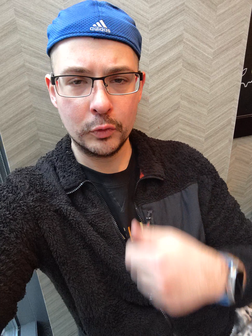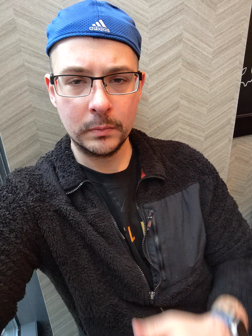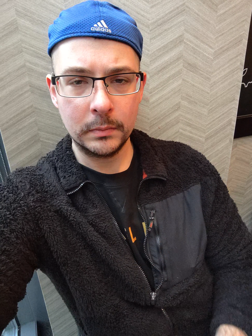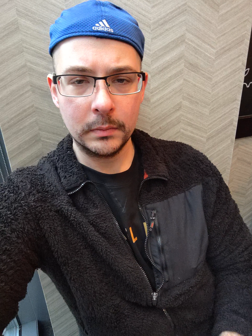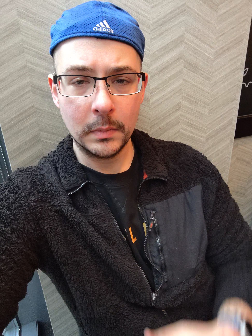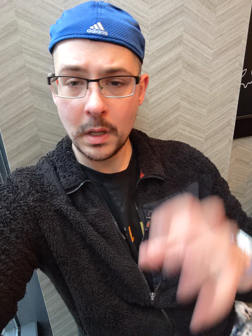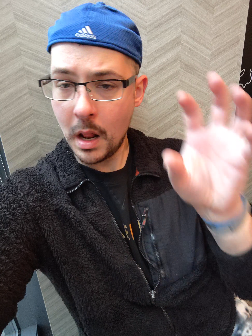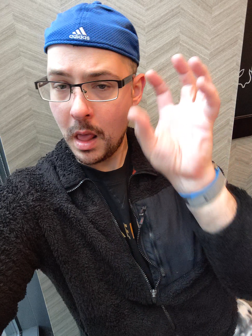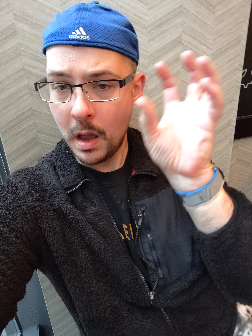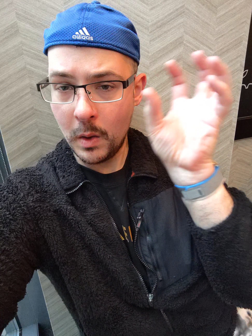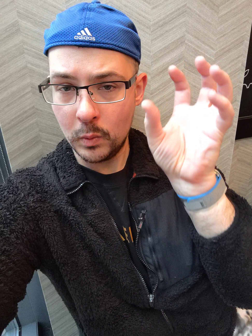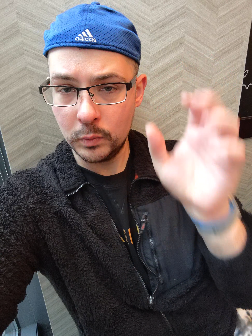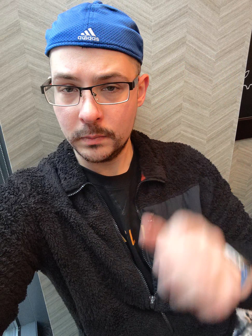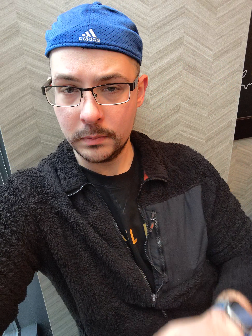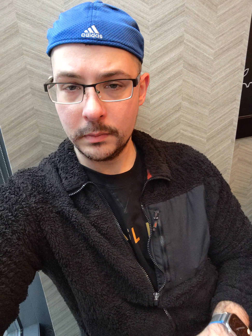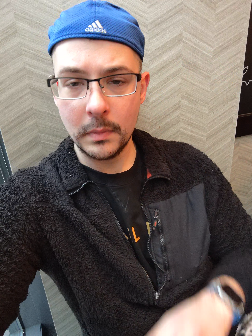cloud